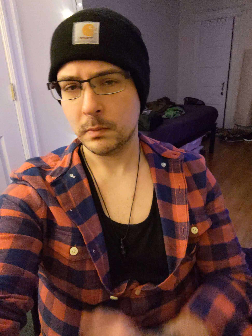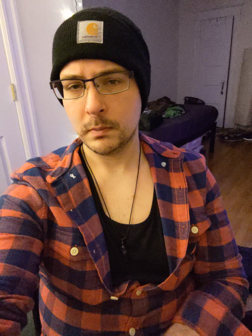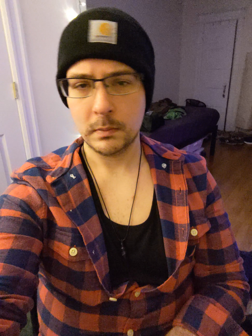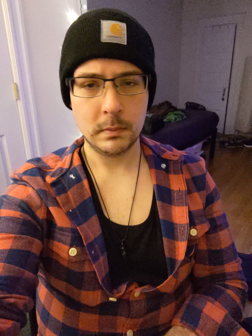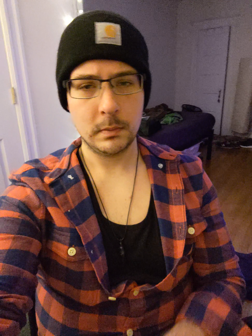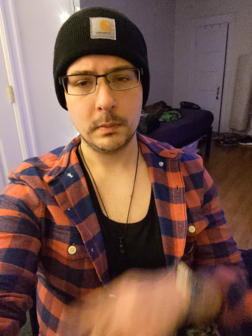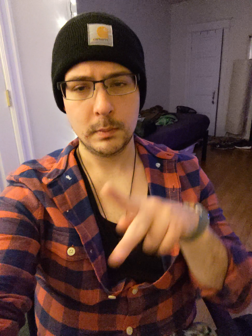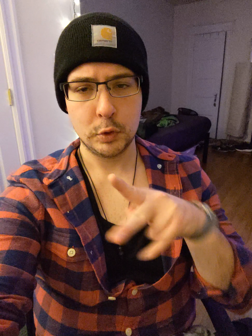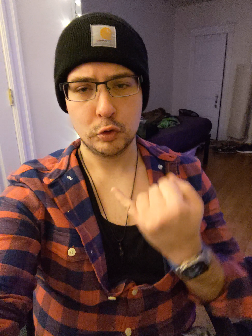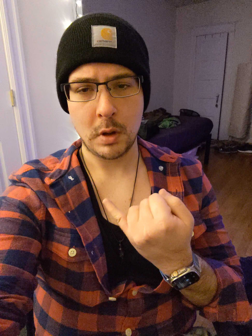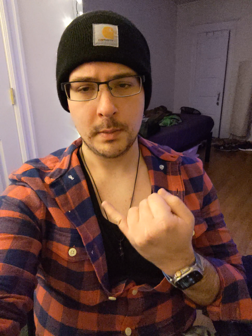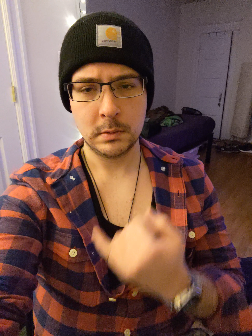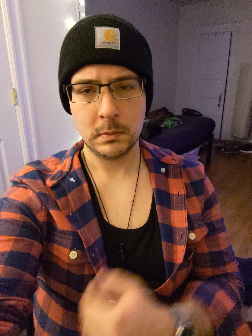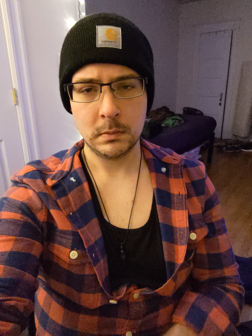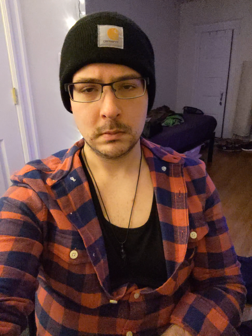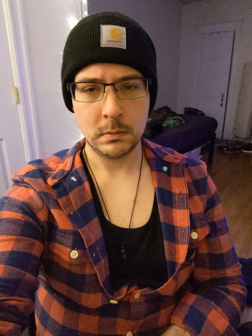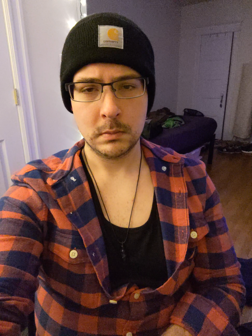pajamas